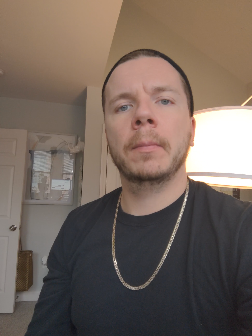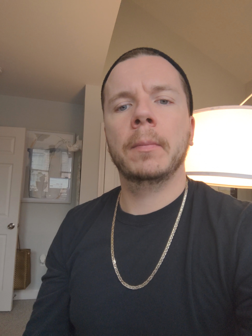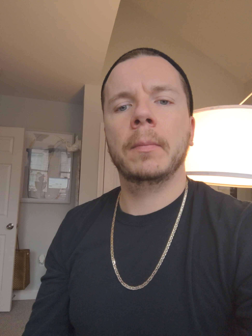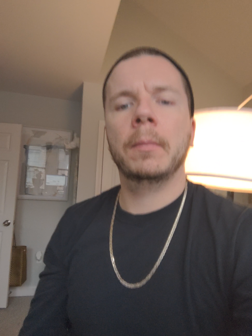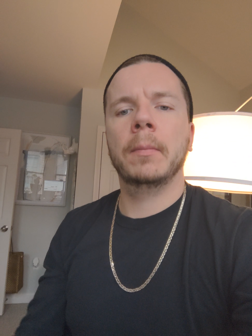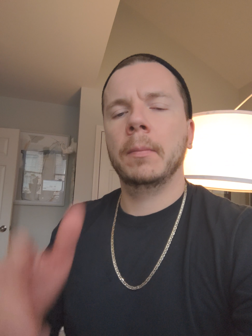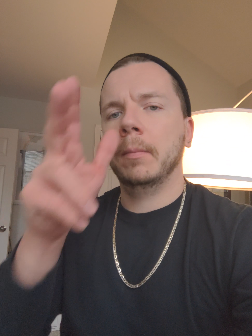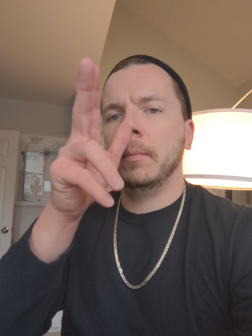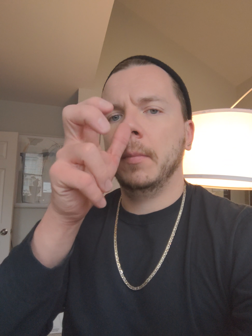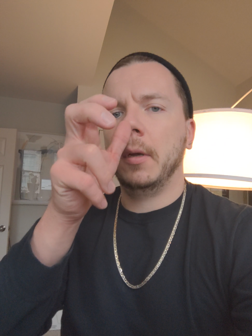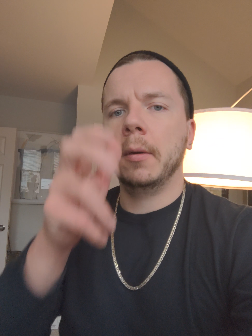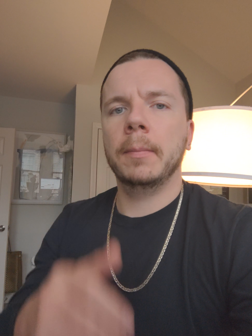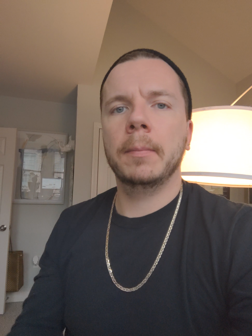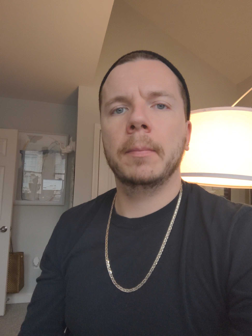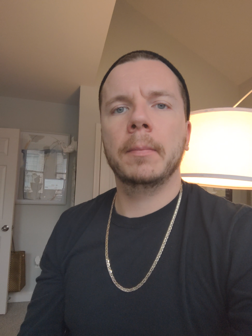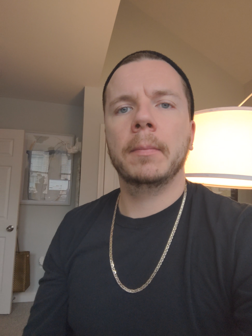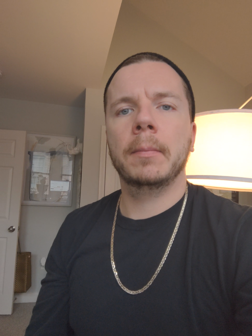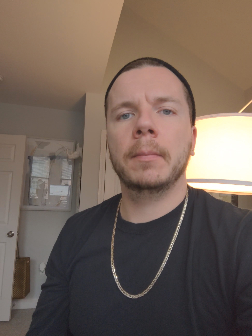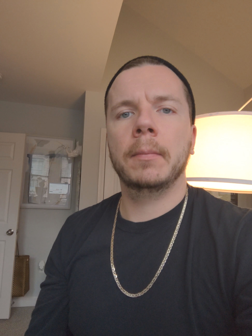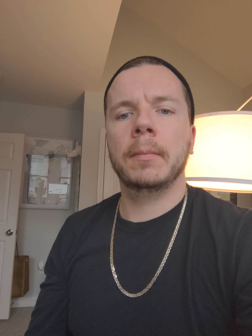bug